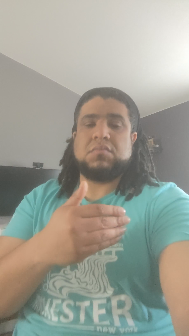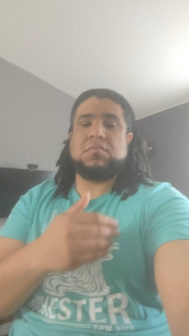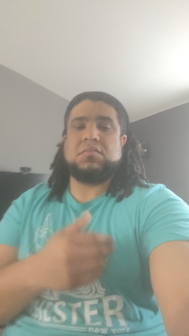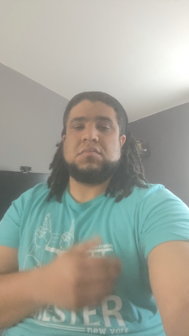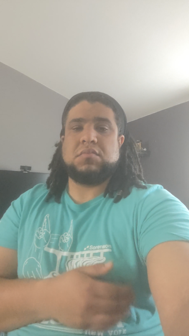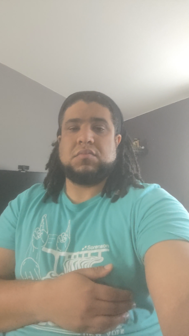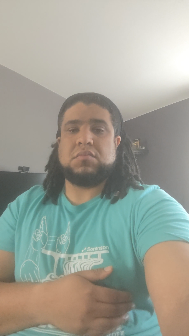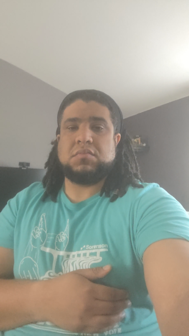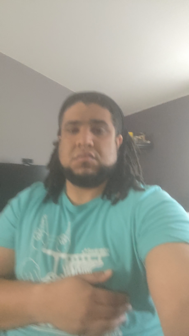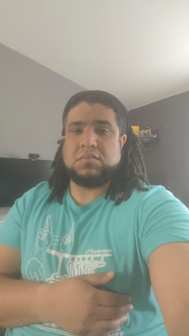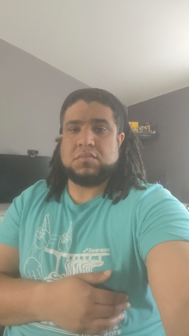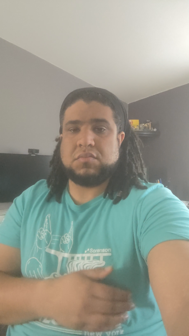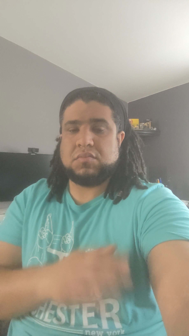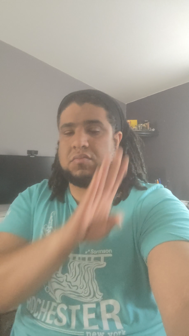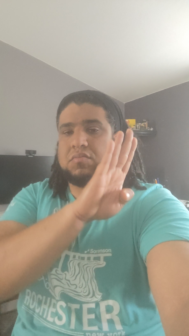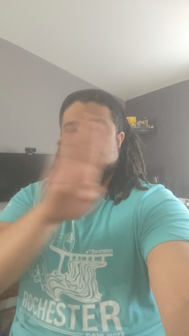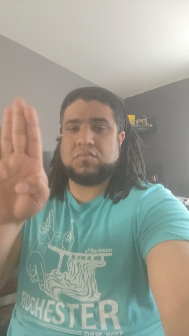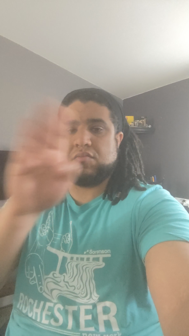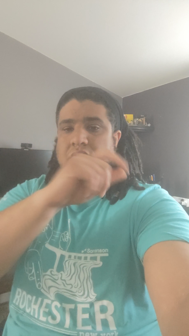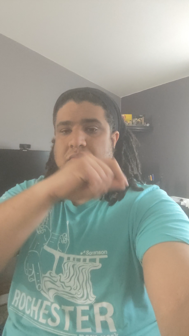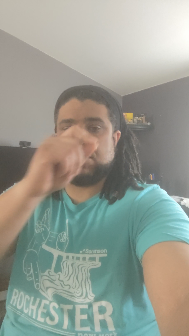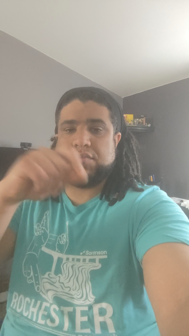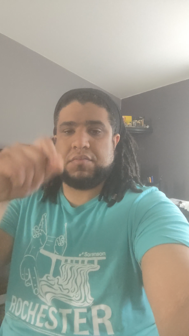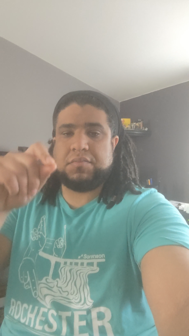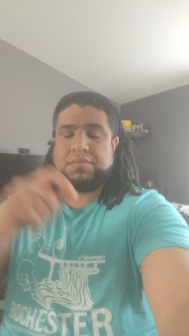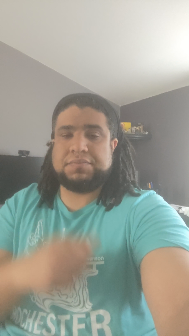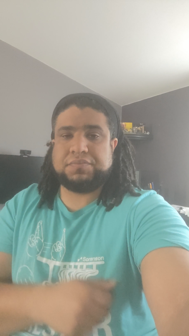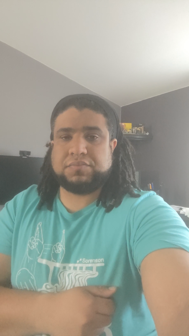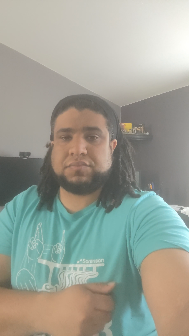chalk